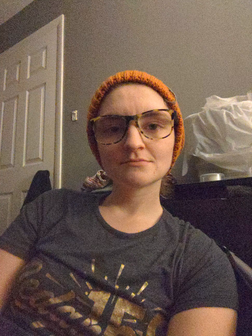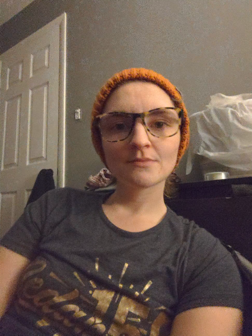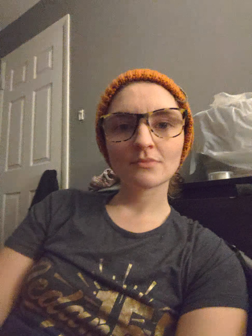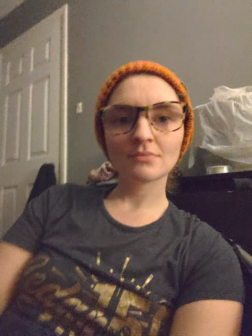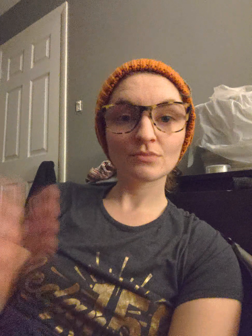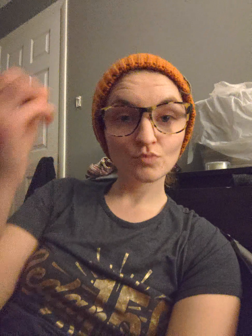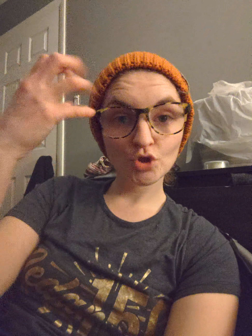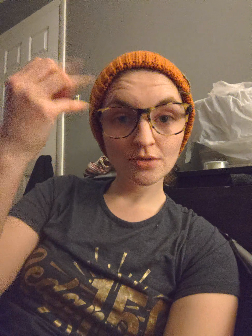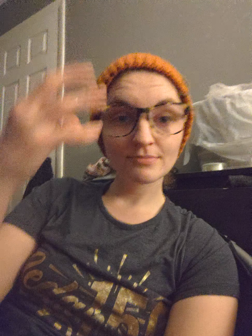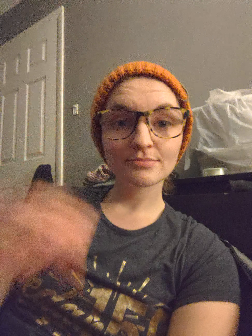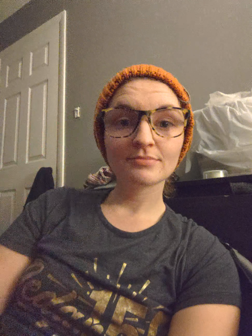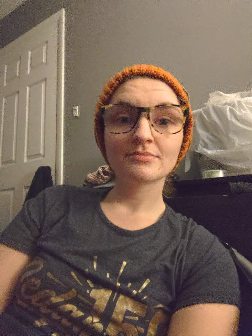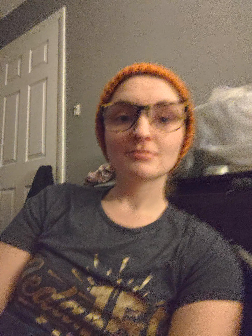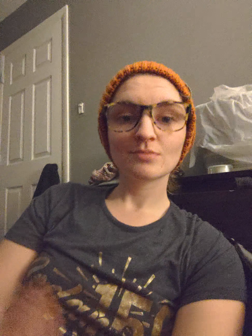shower